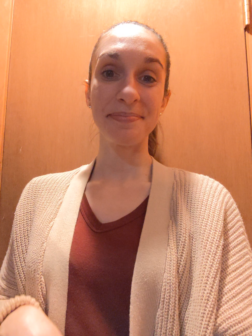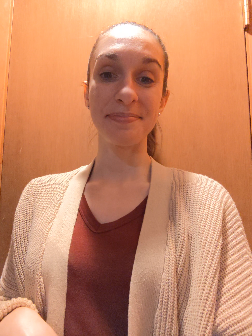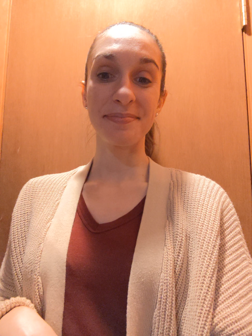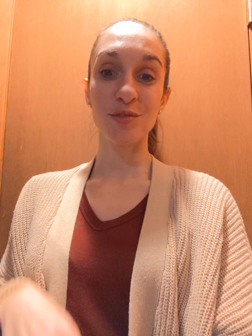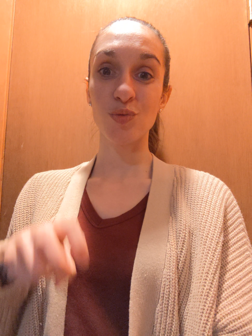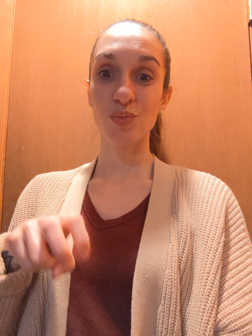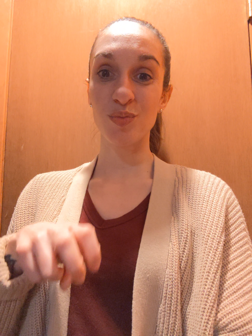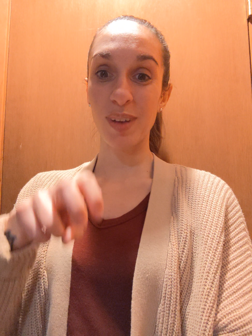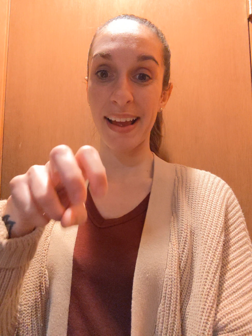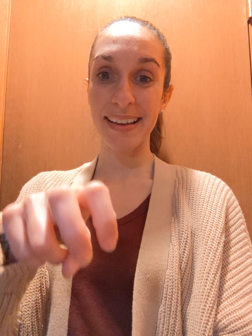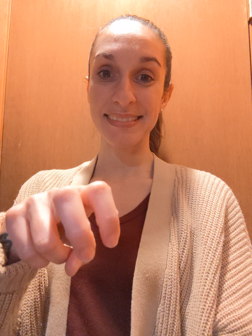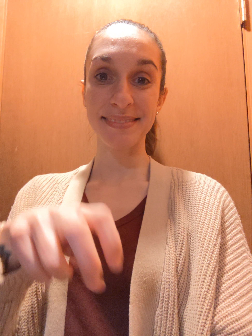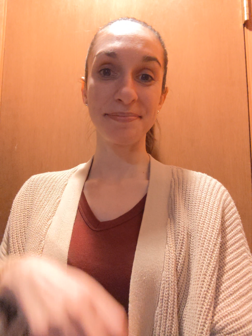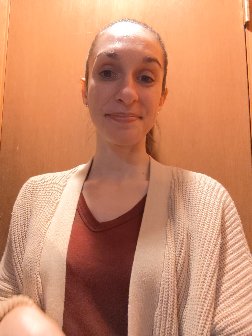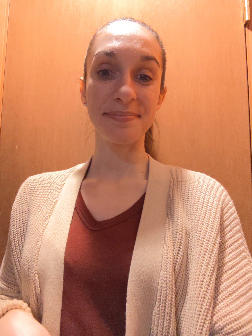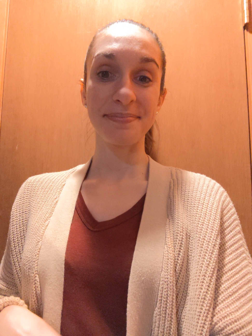ride